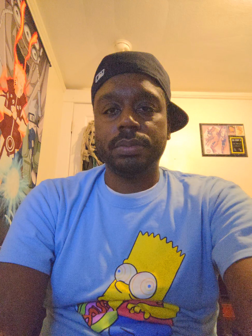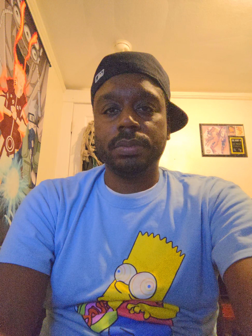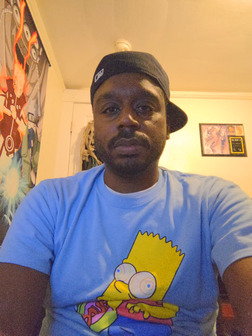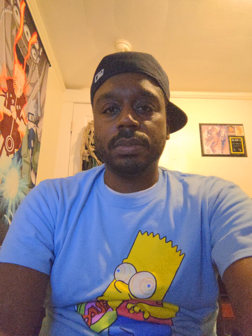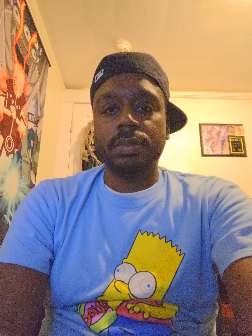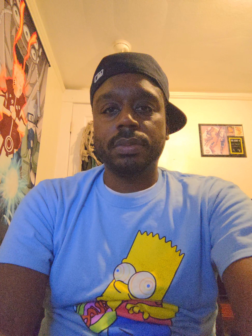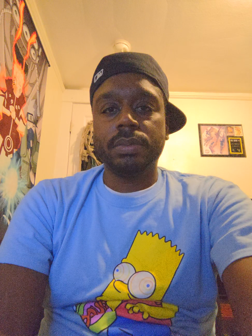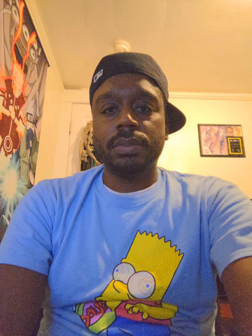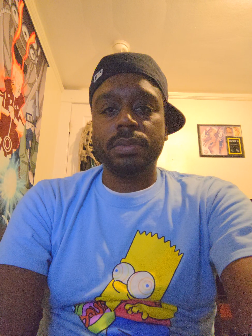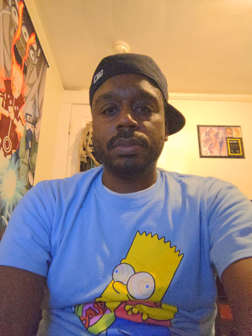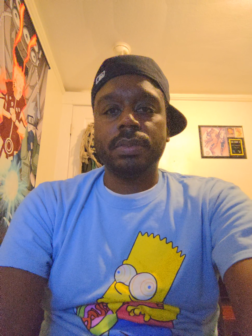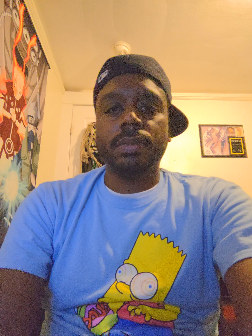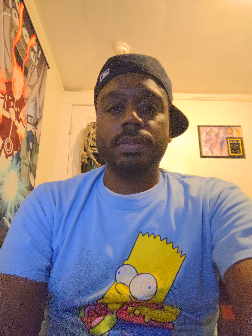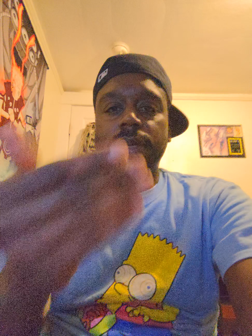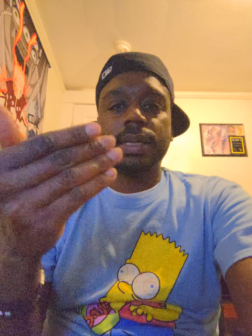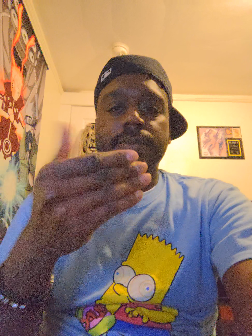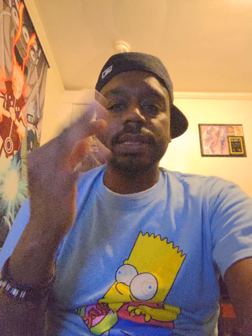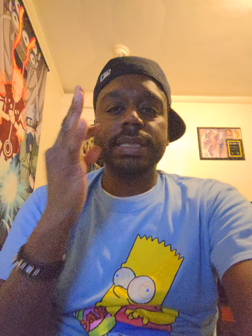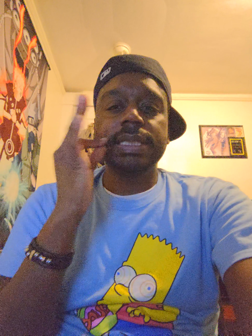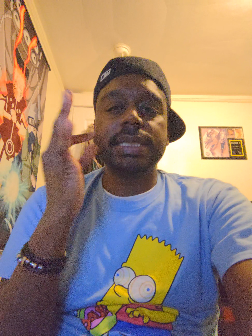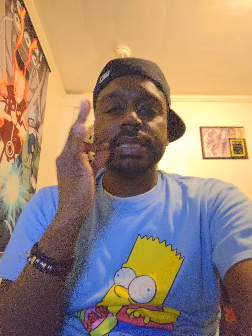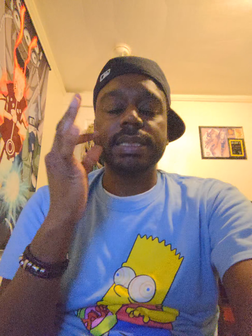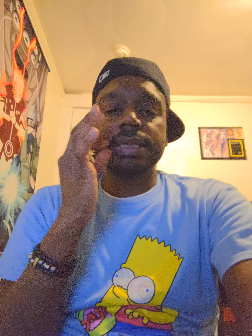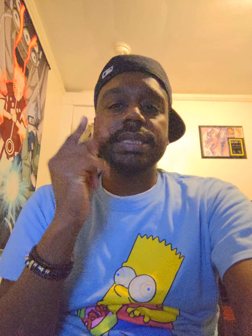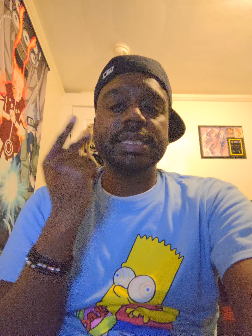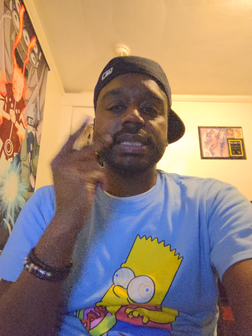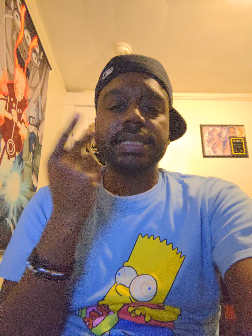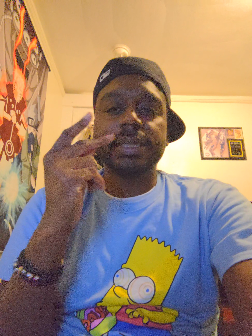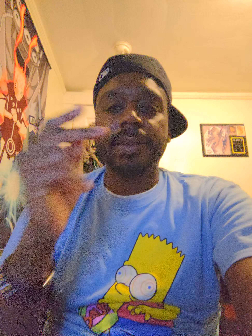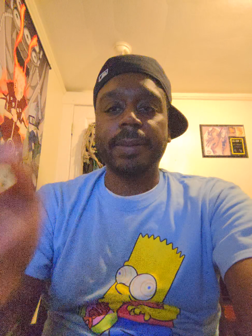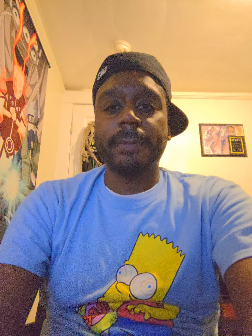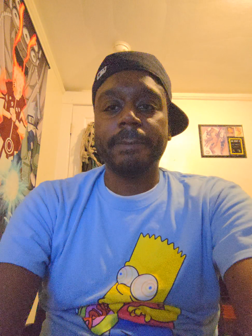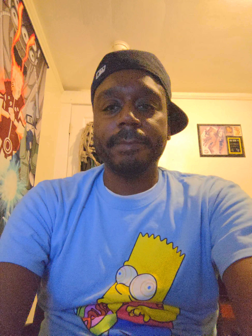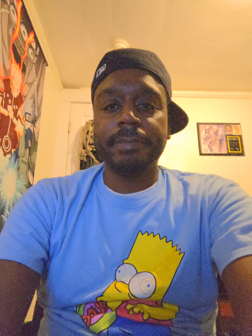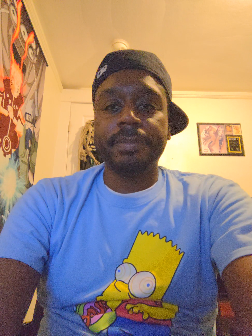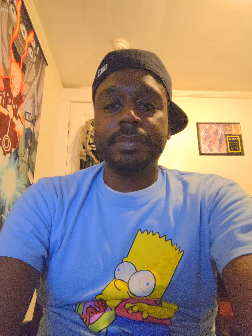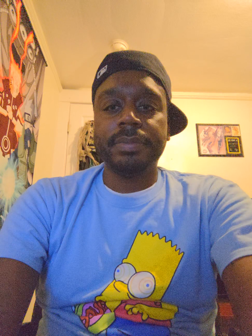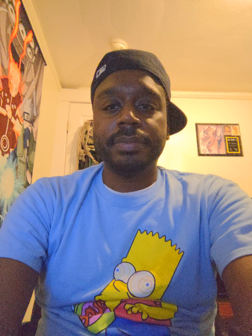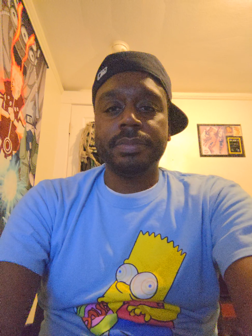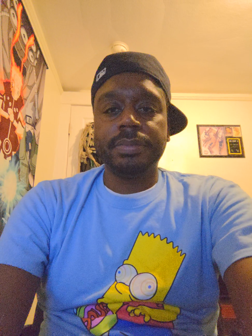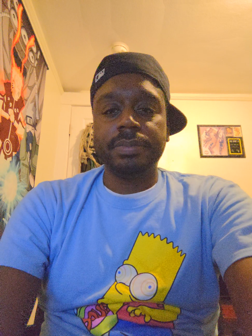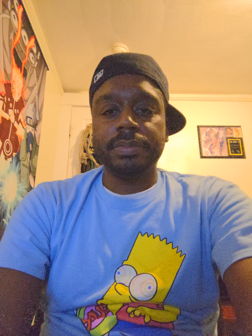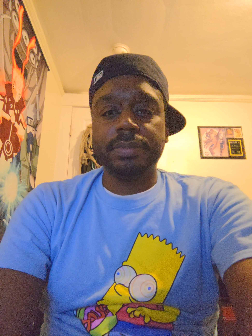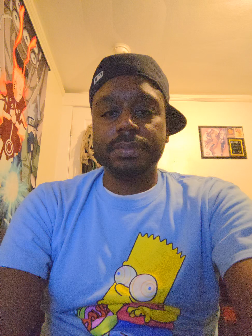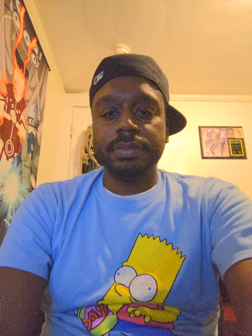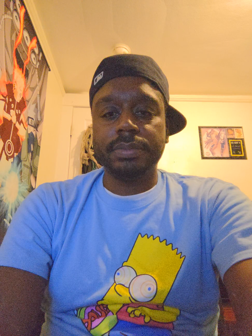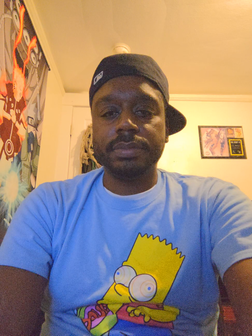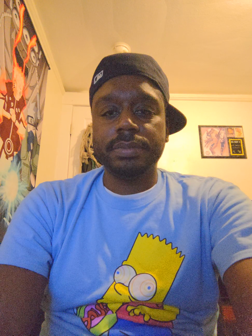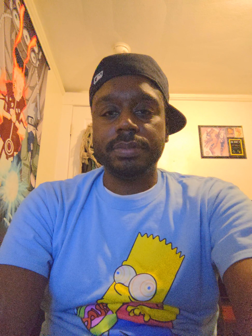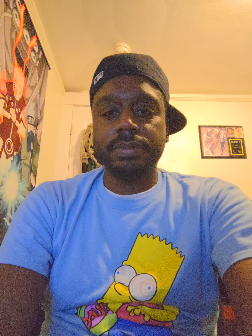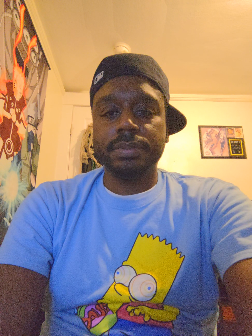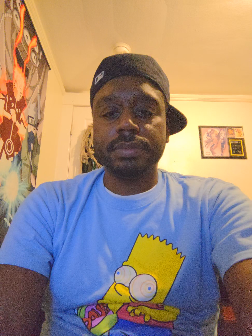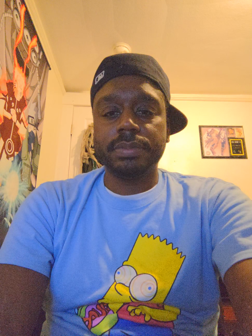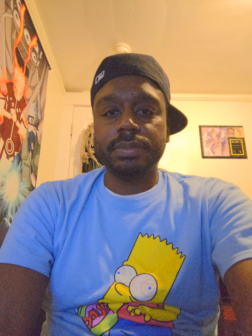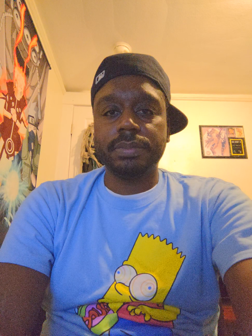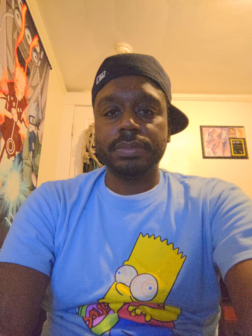kitty